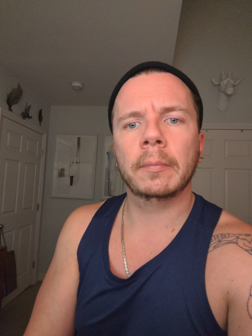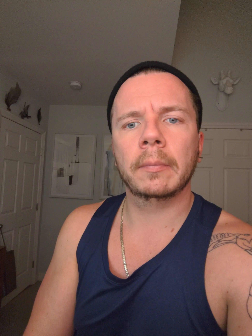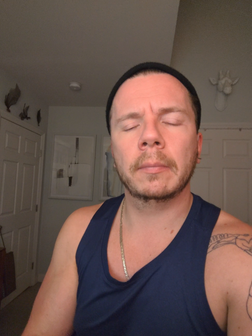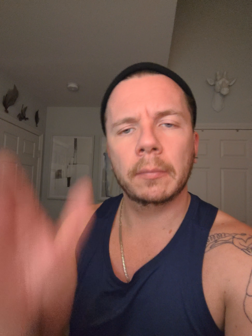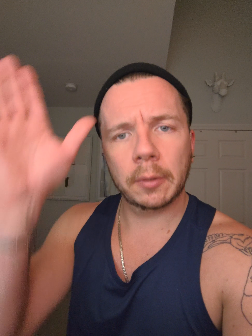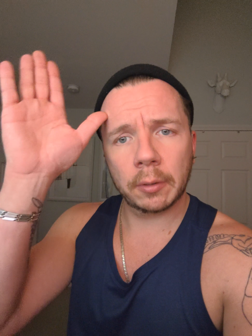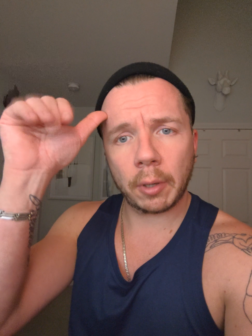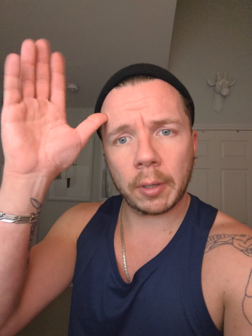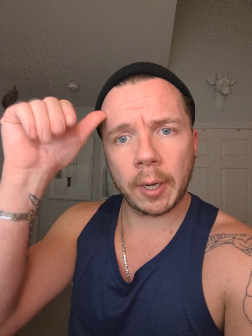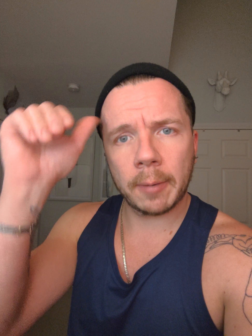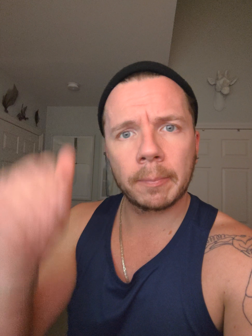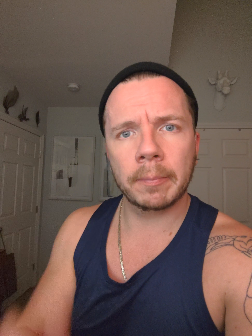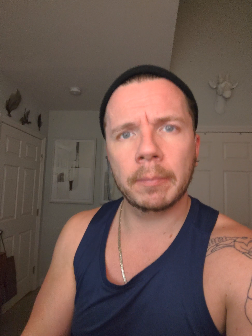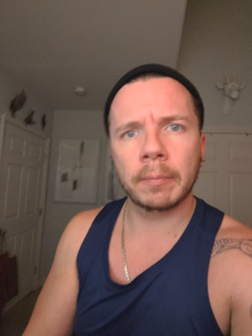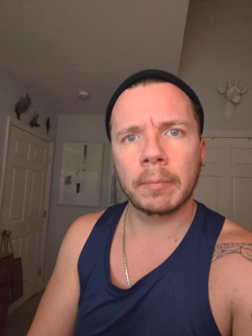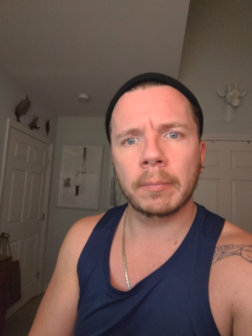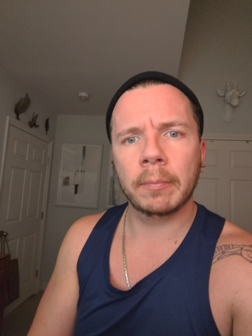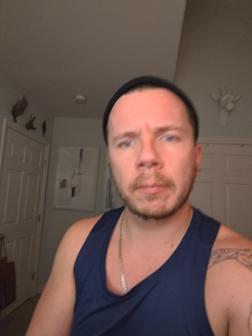donkey